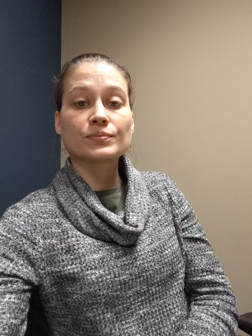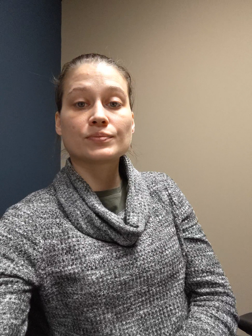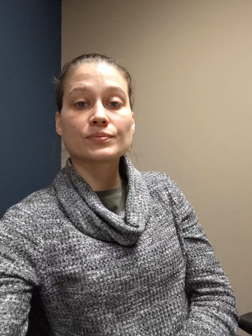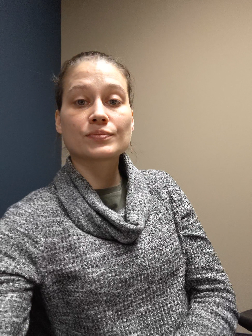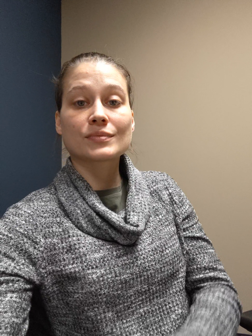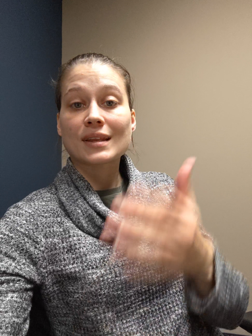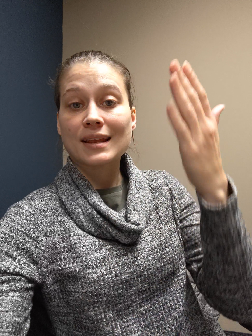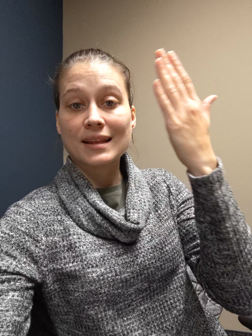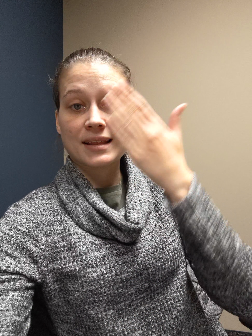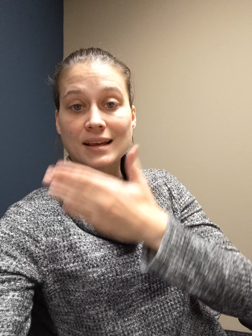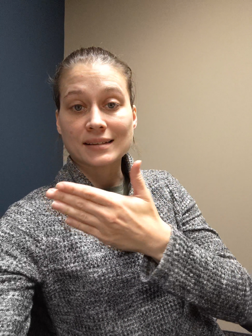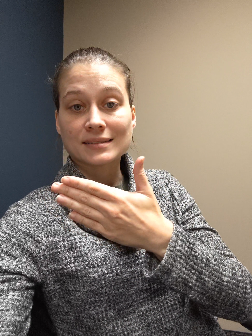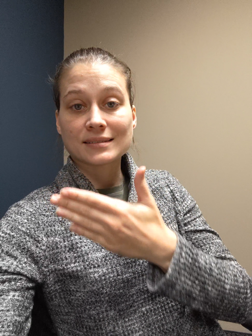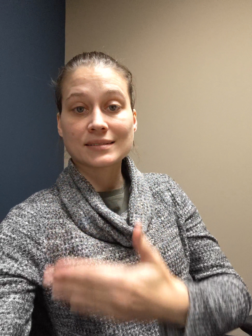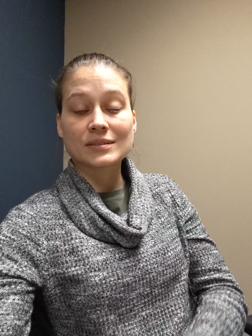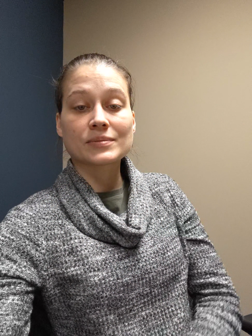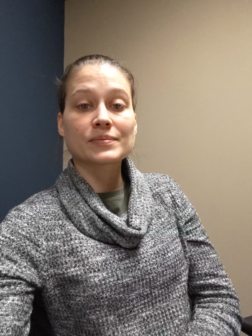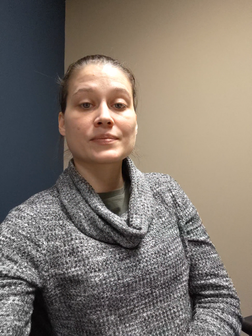night